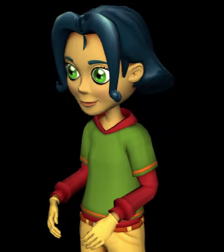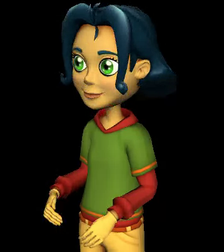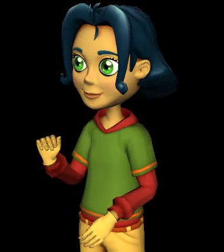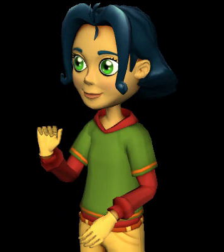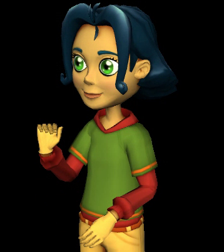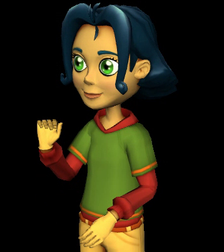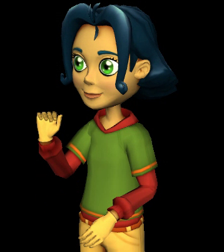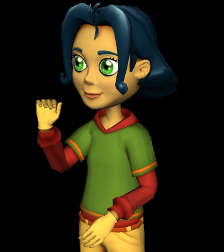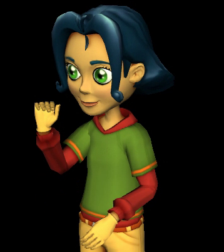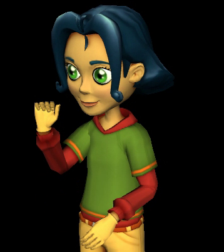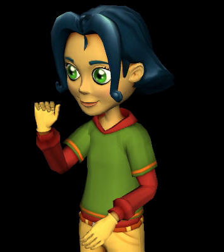يكبر